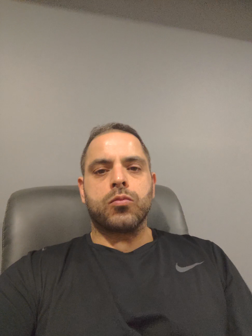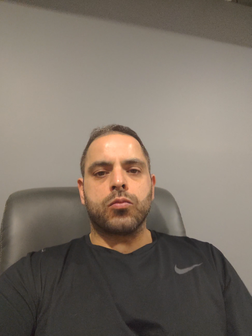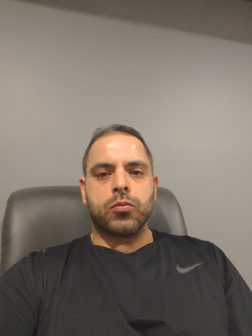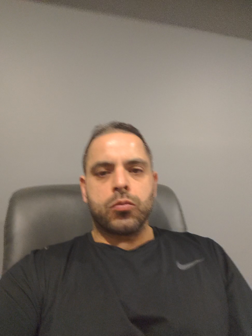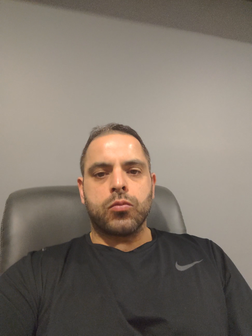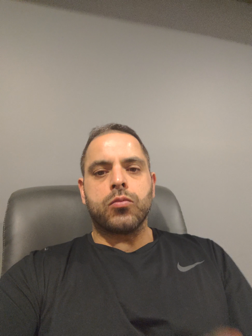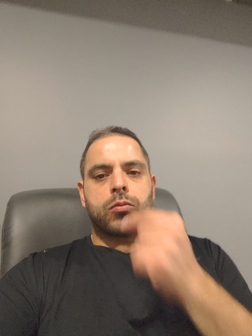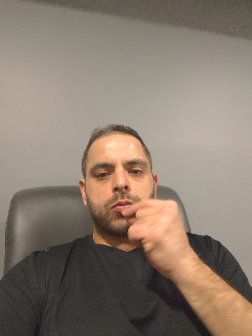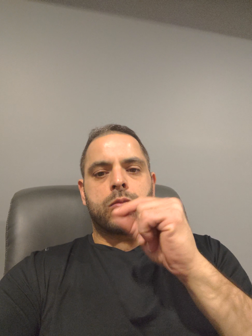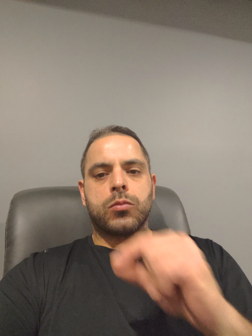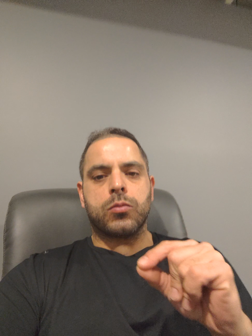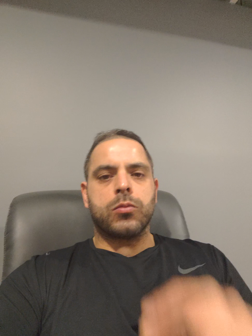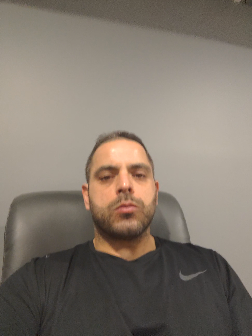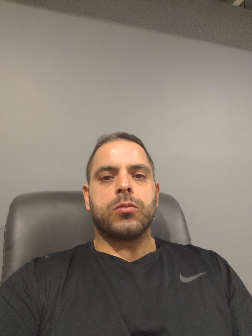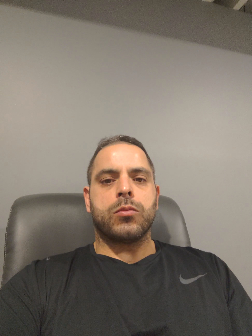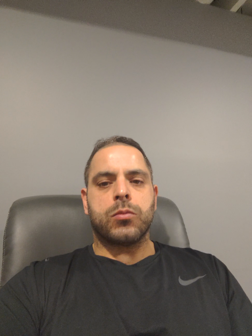pen